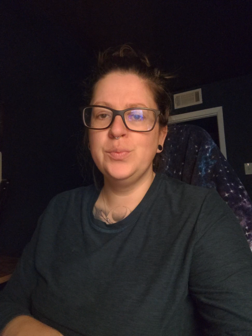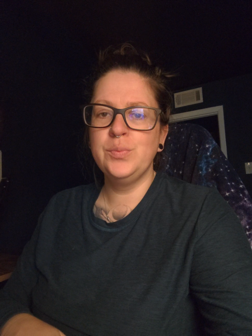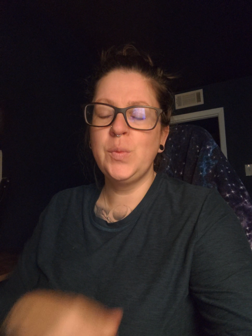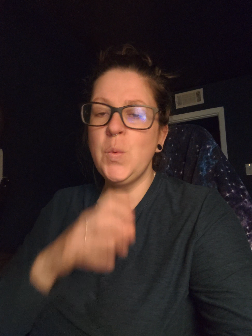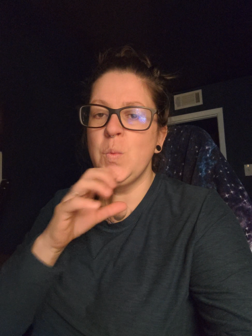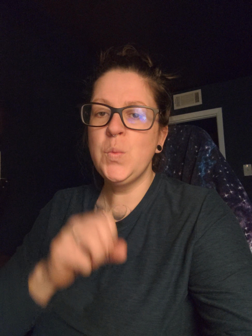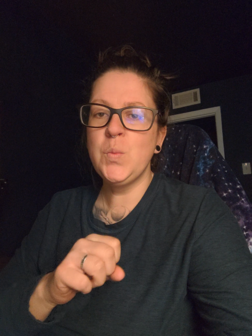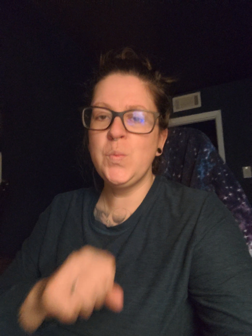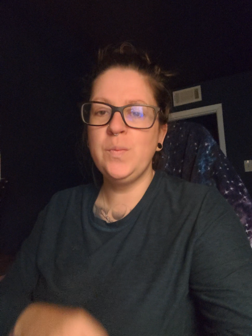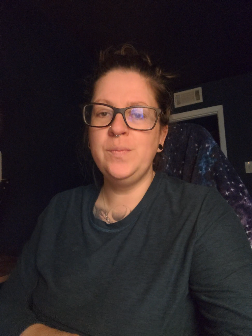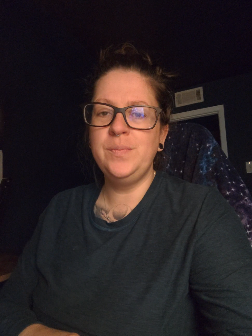old